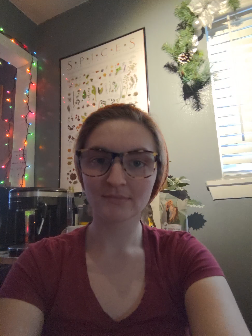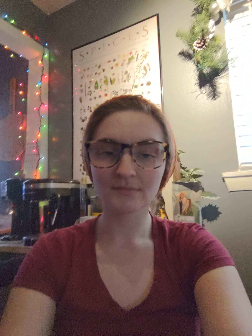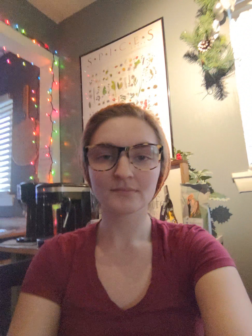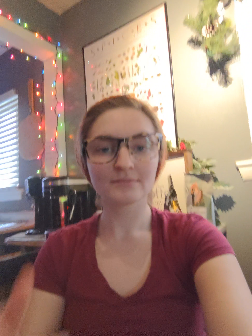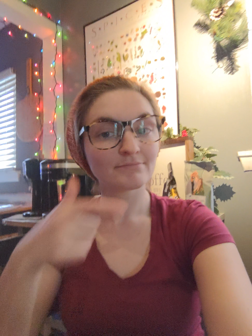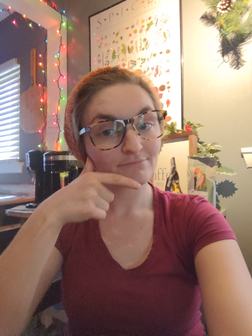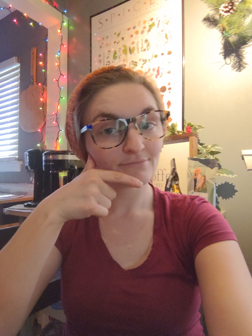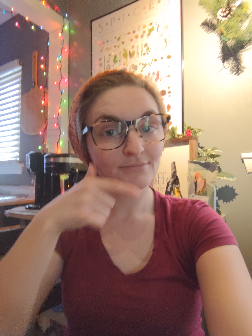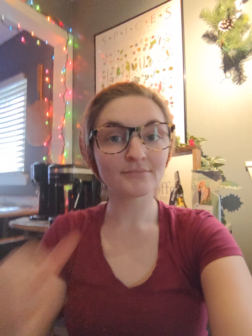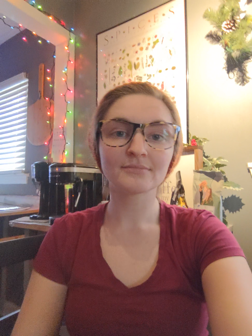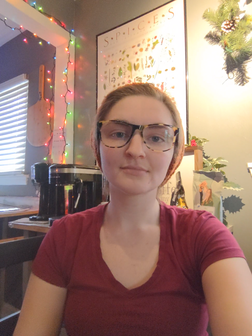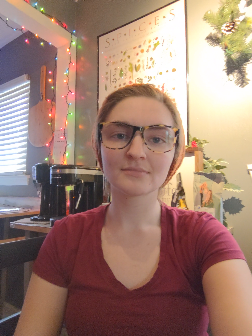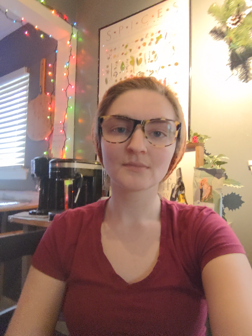radio